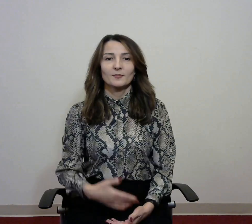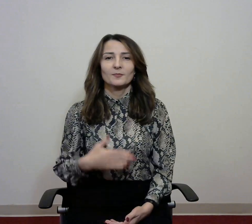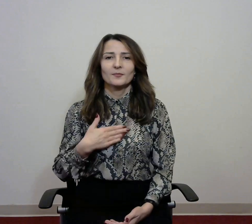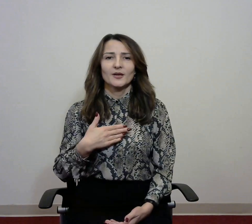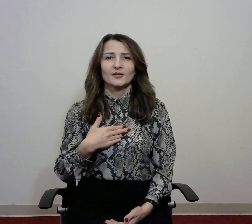mən